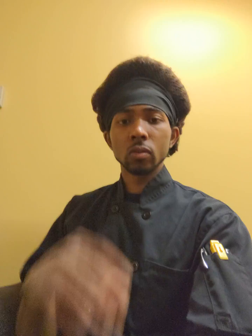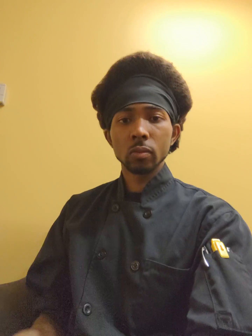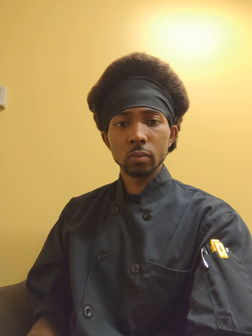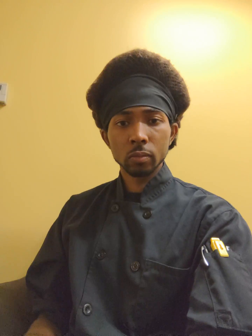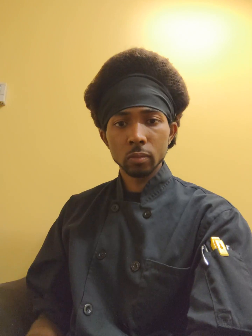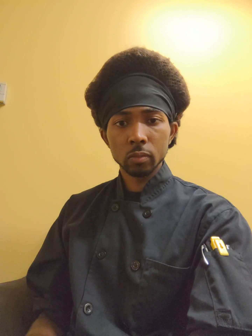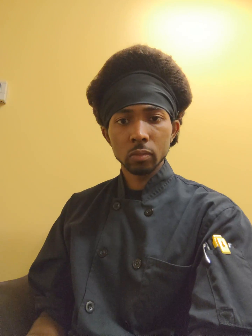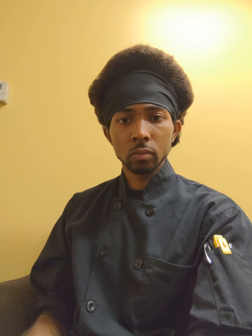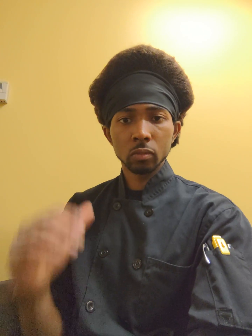short